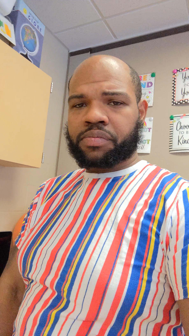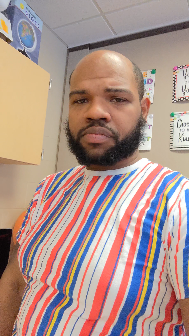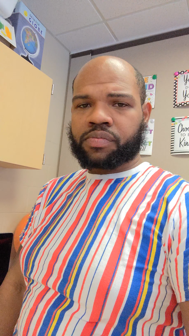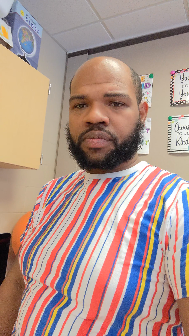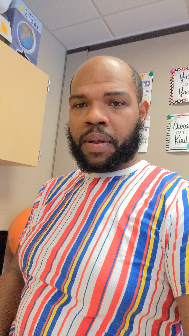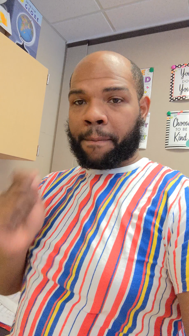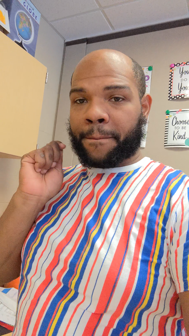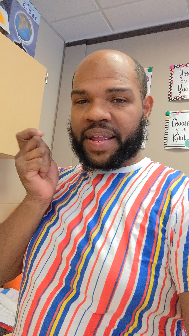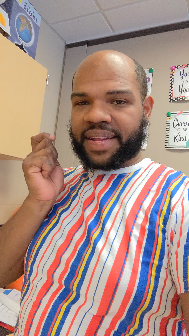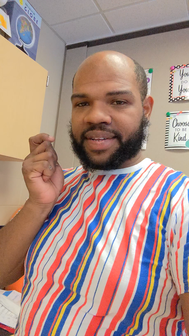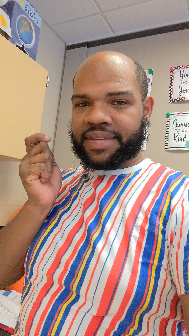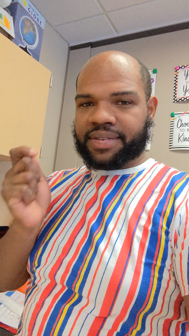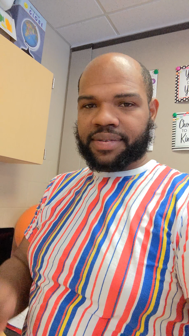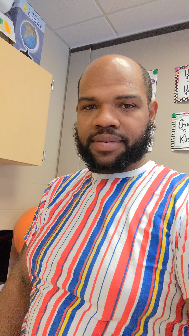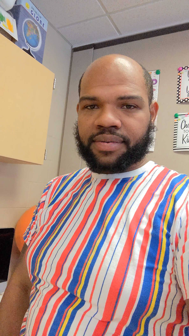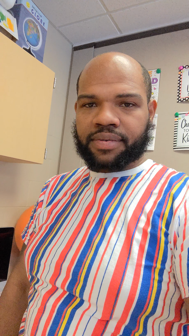bat